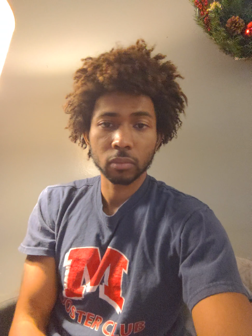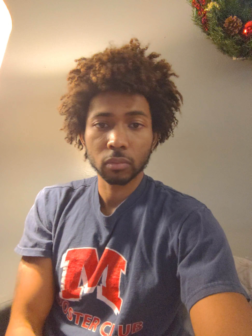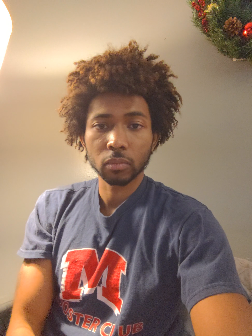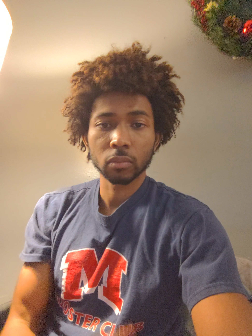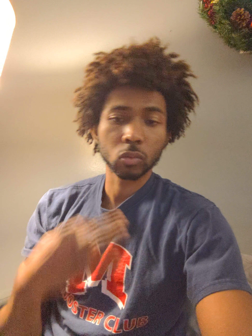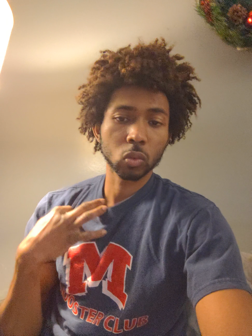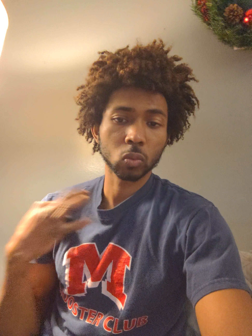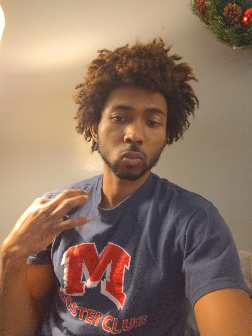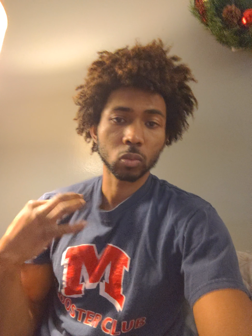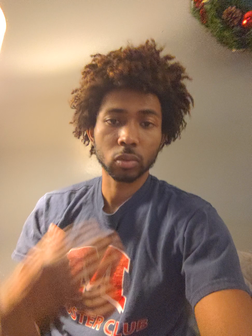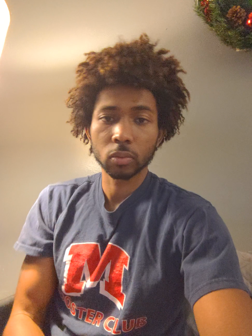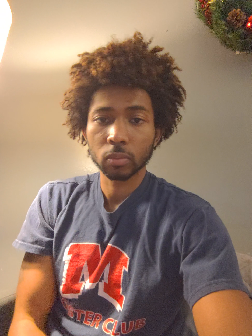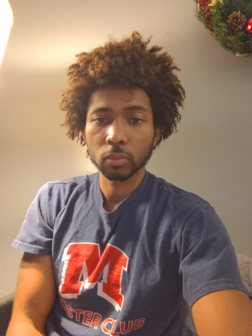shirt